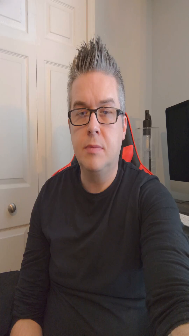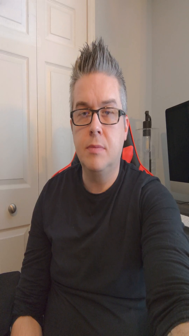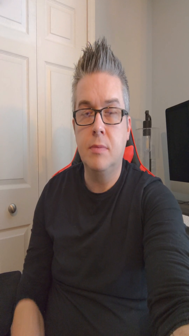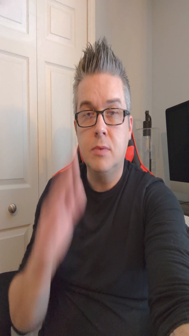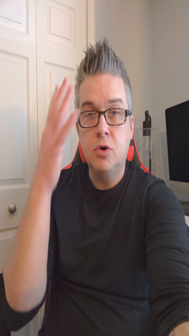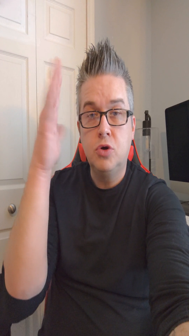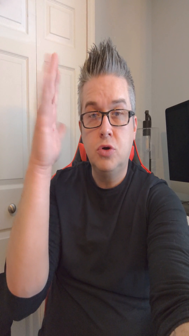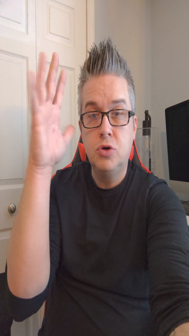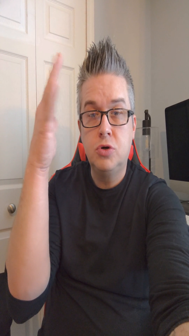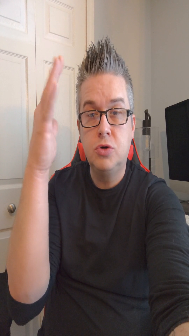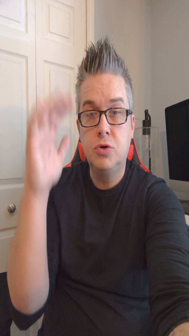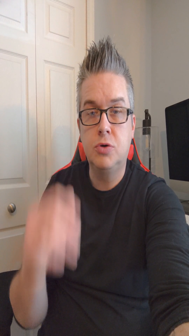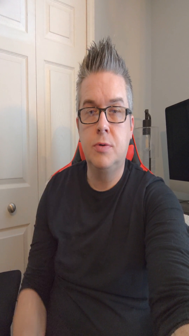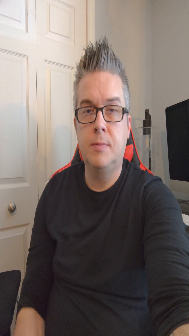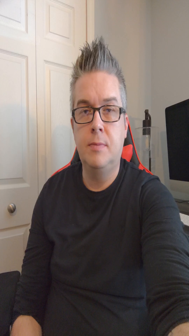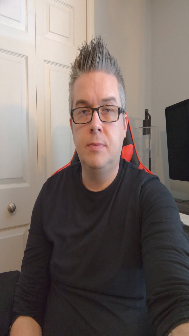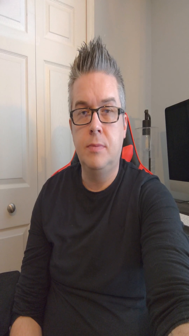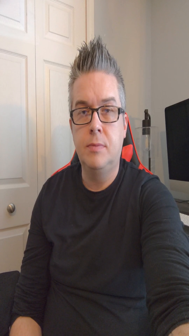tree